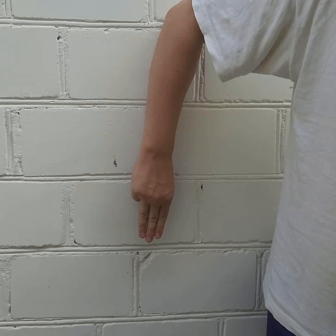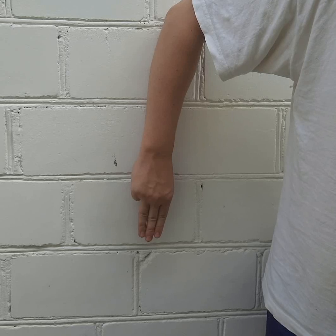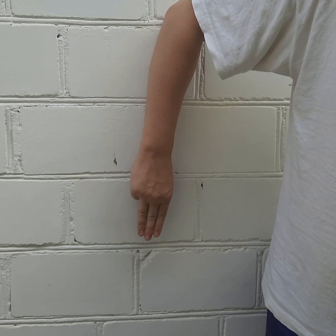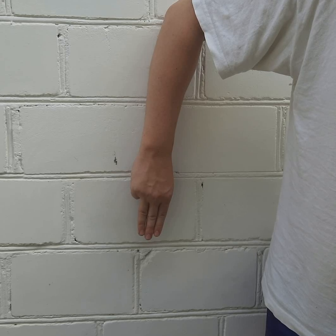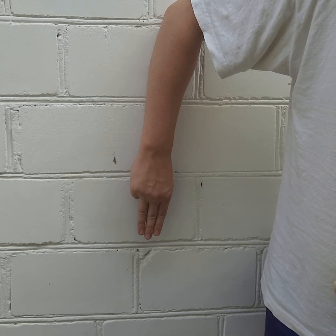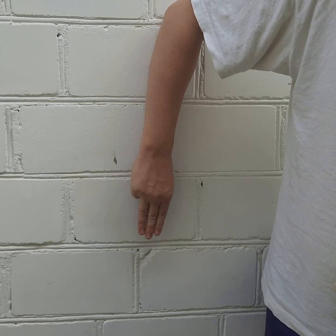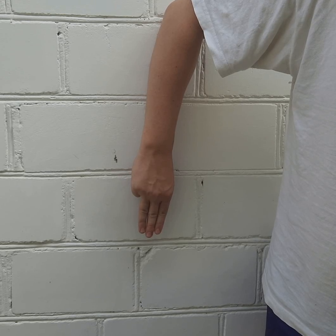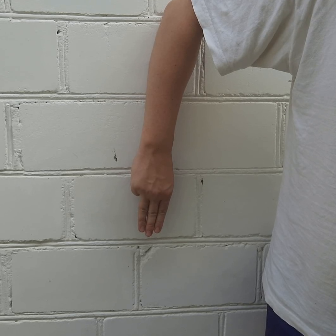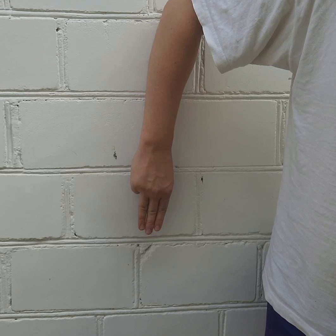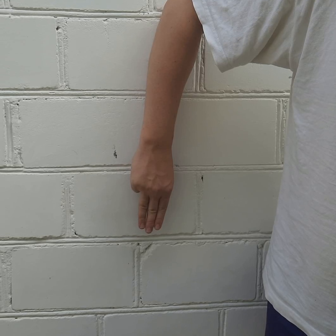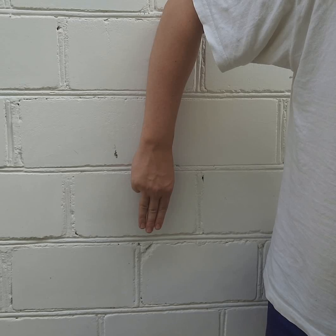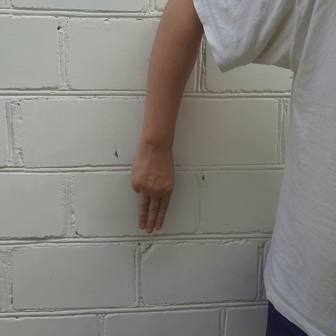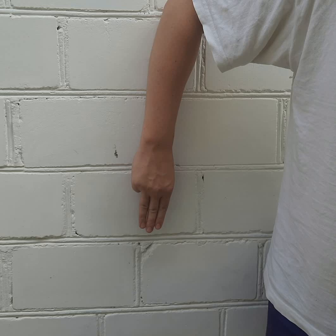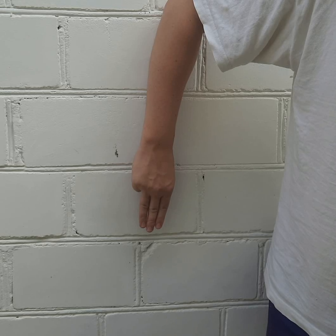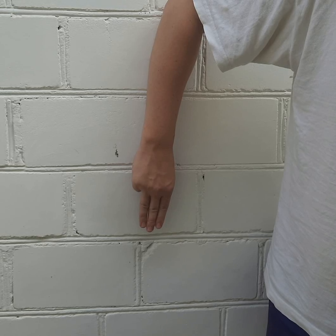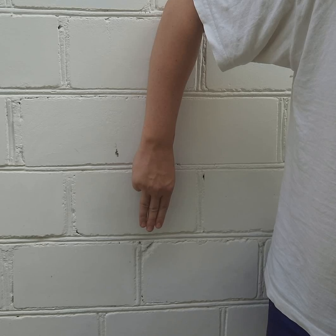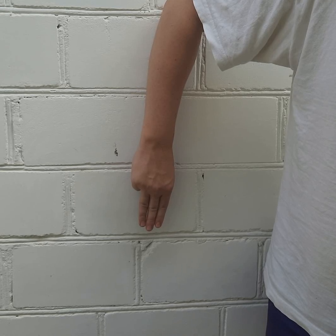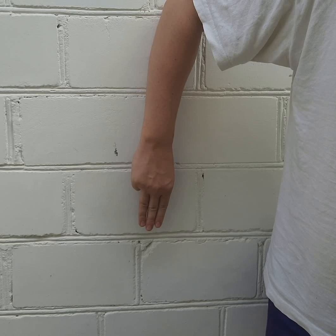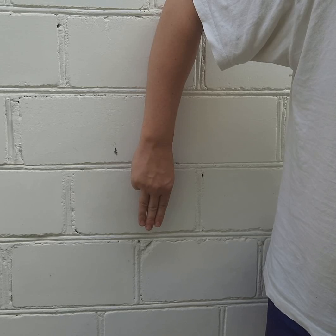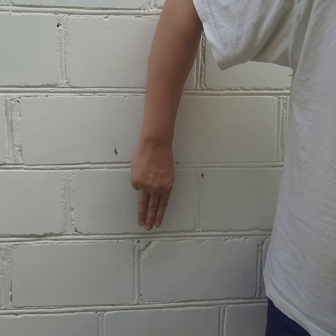Т